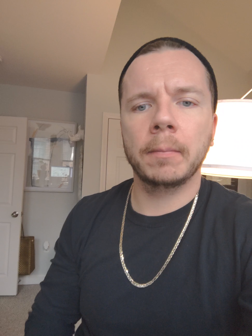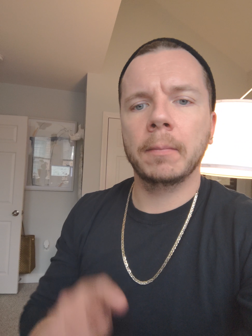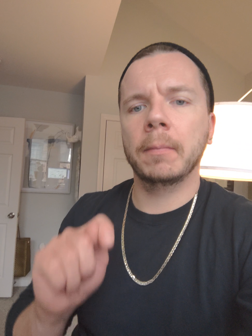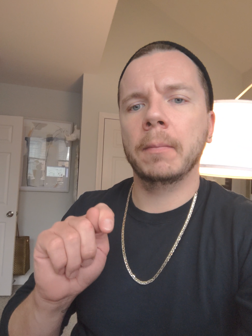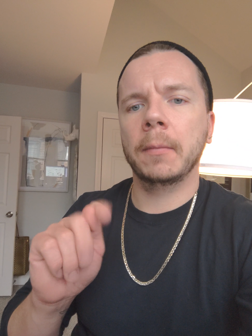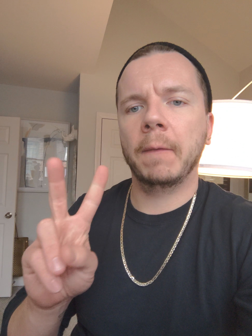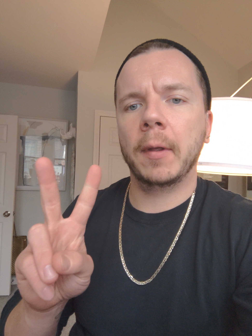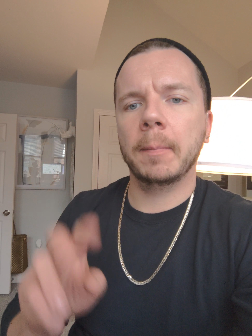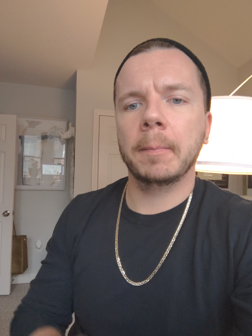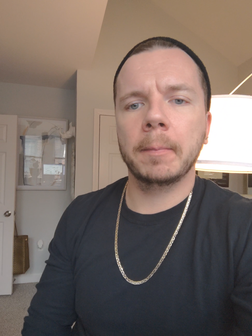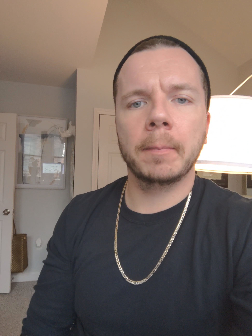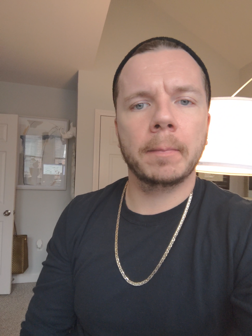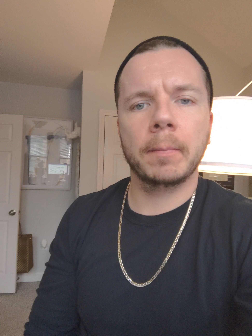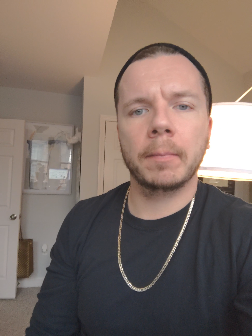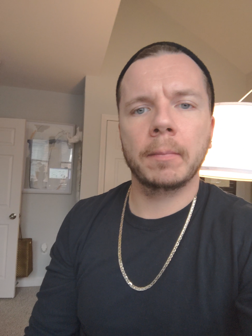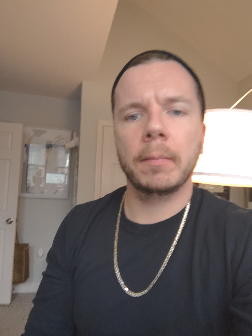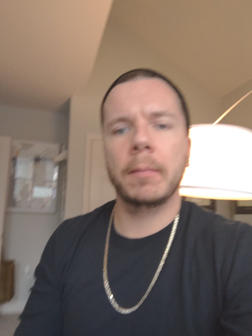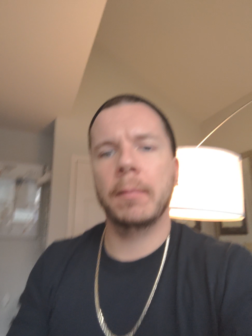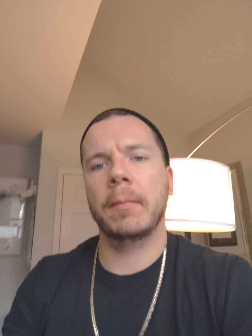TV